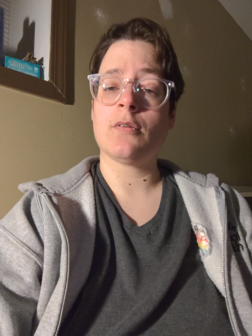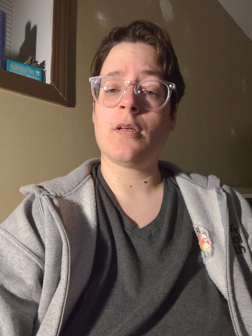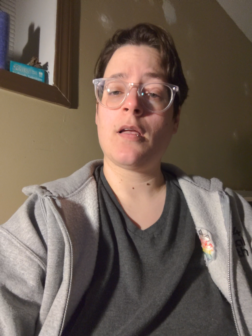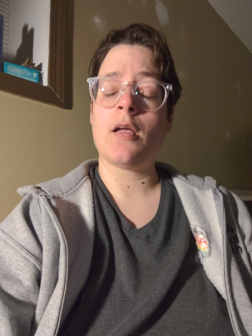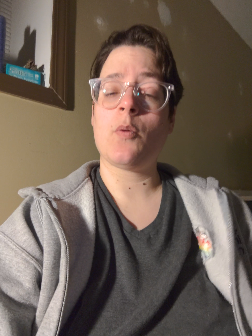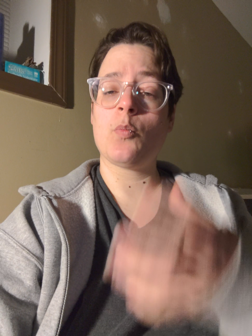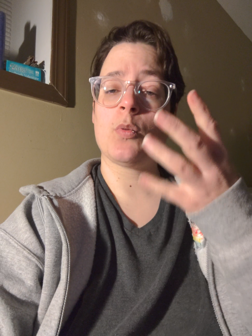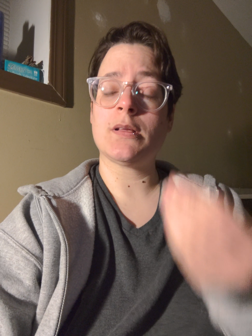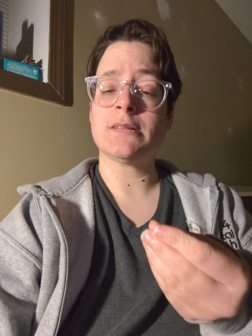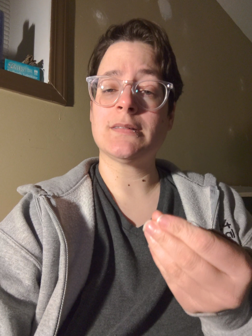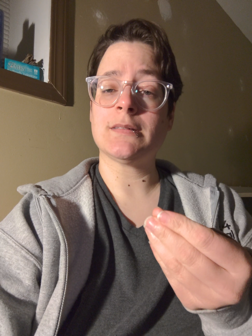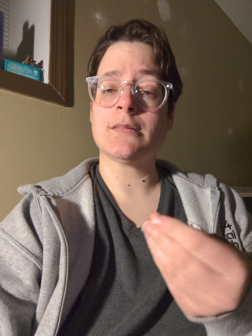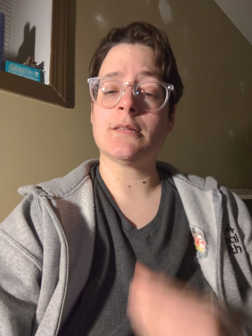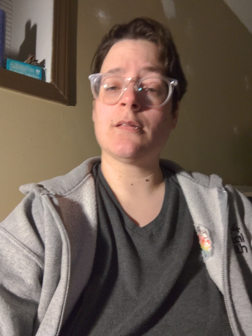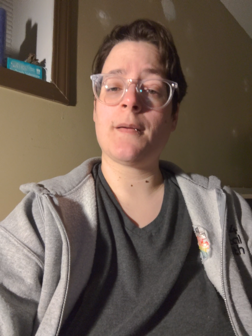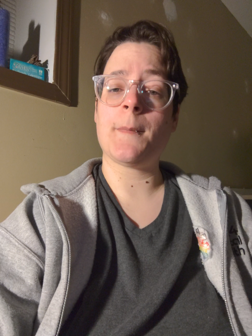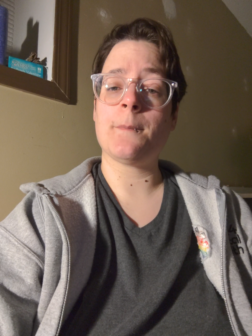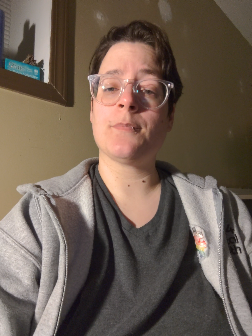wet